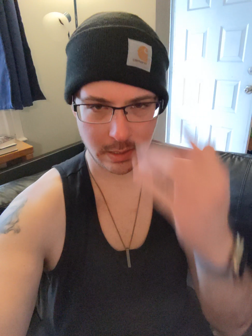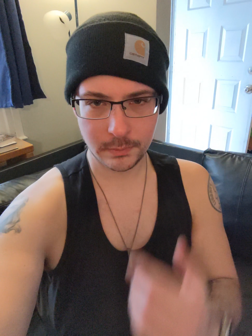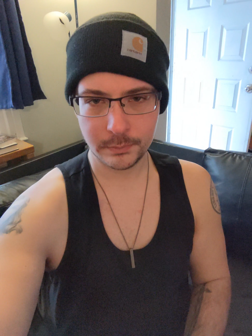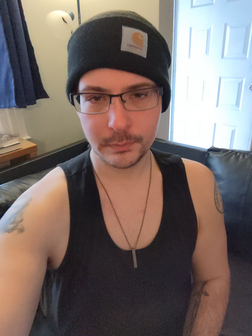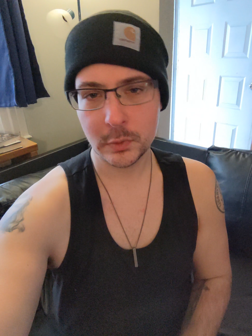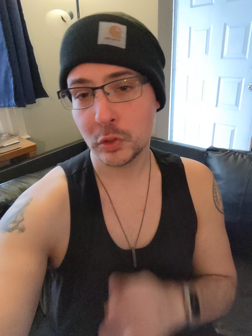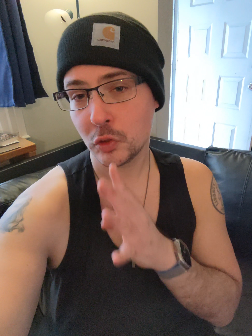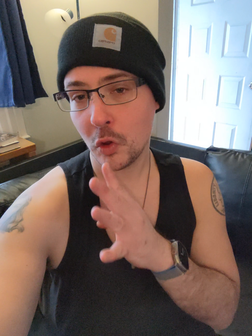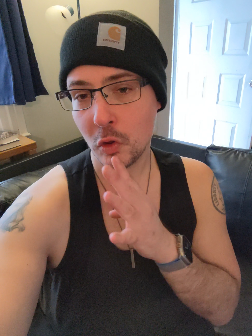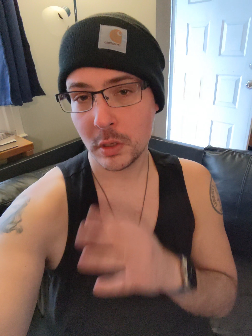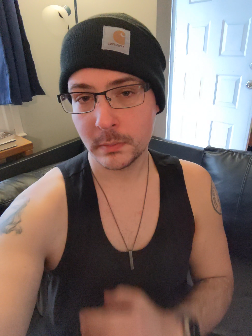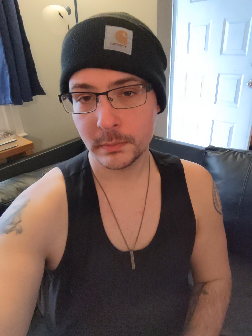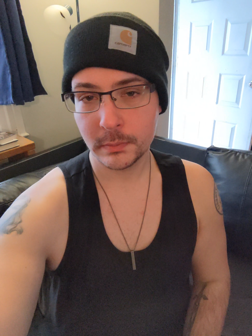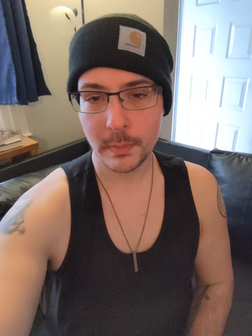talk